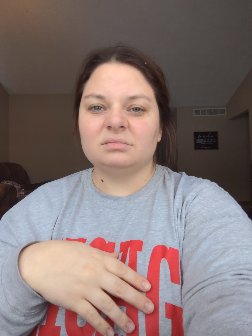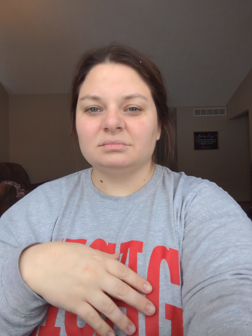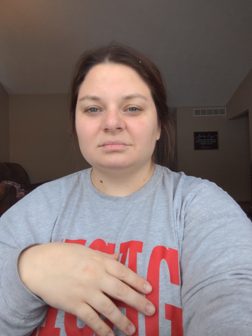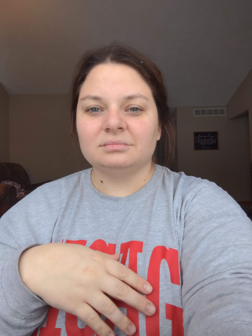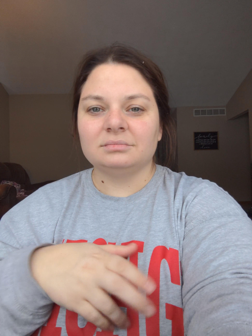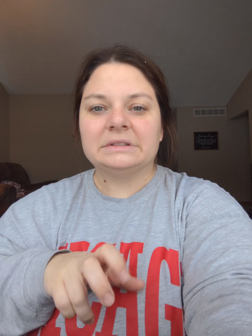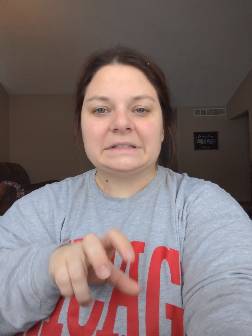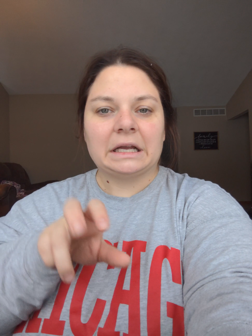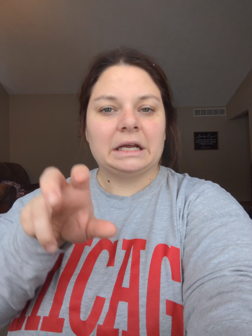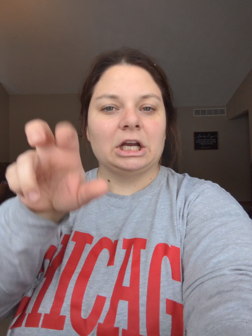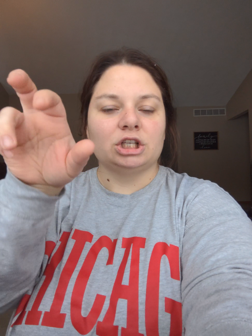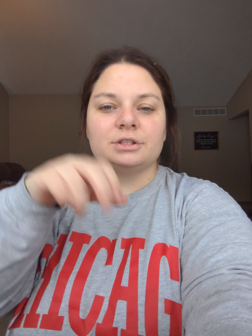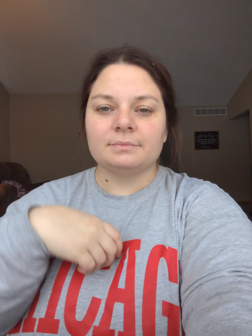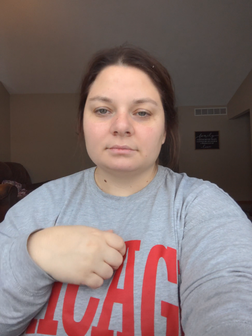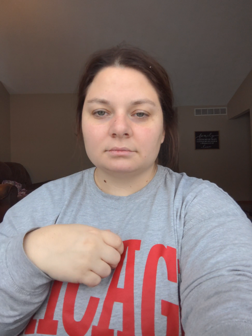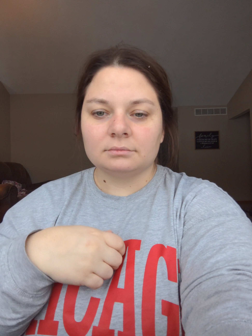stairs